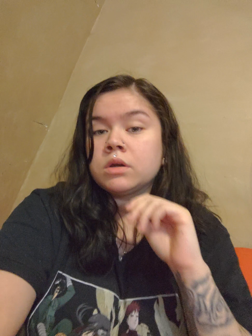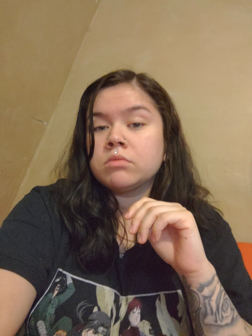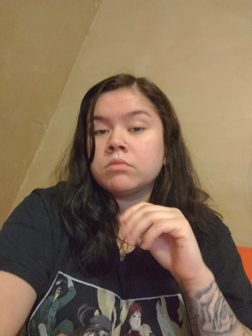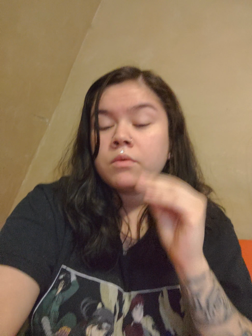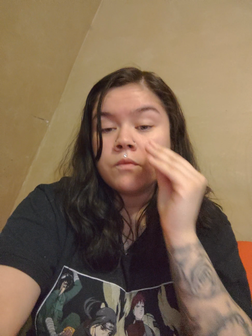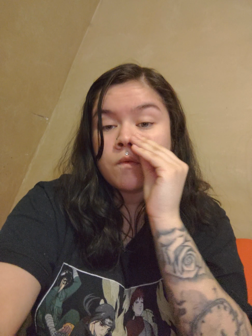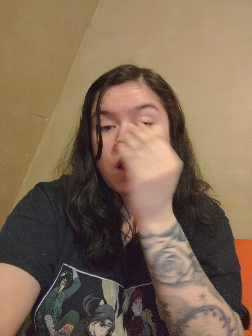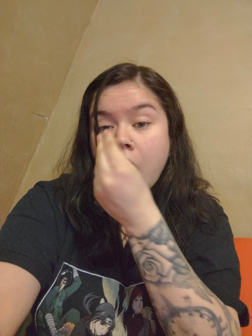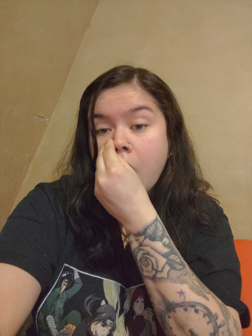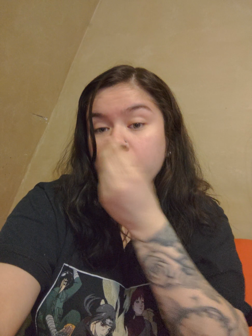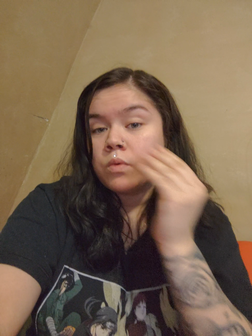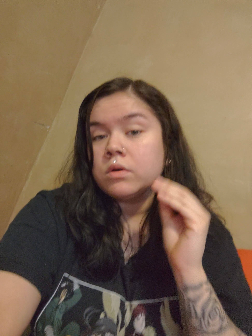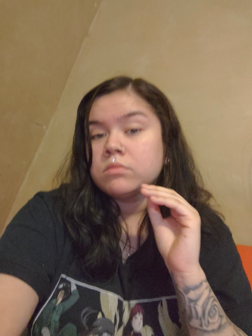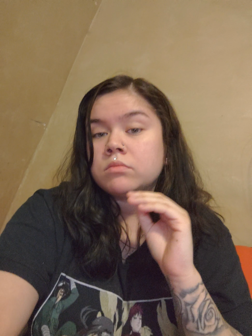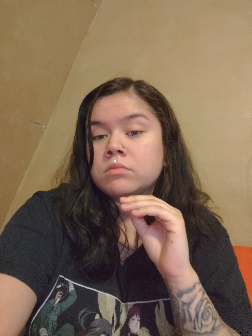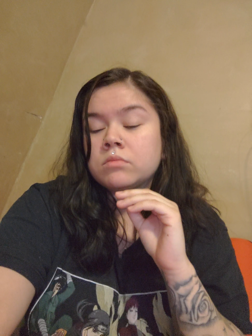flower